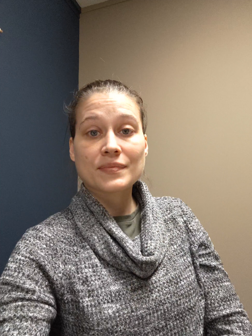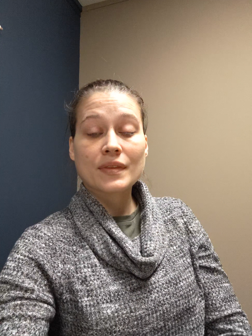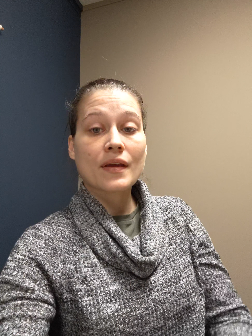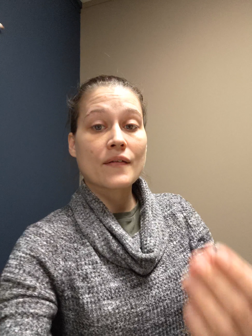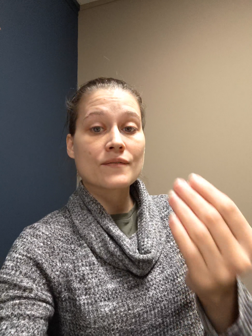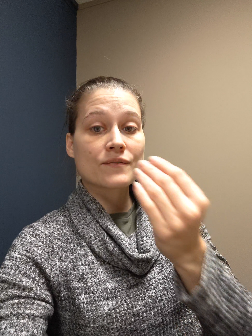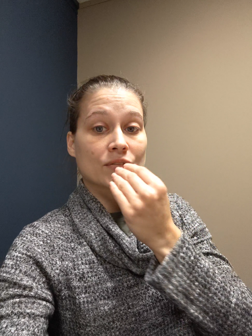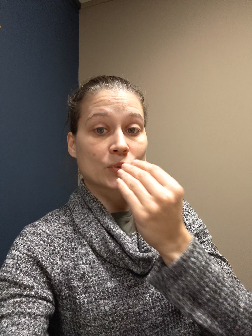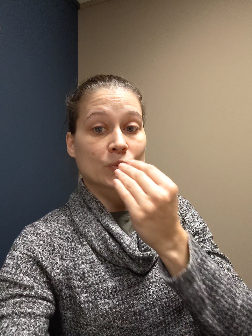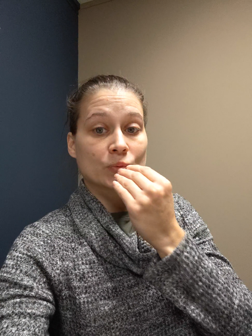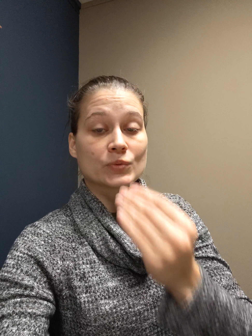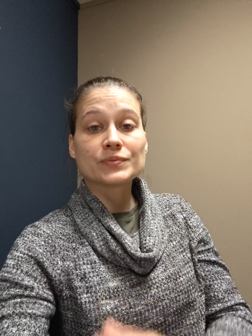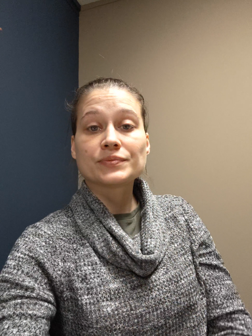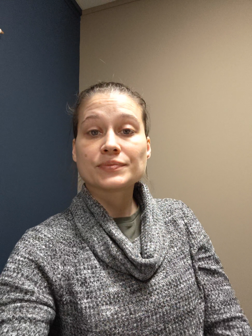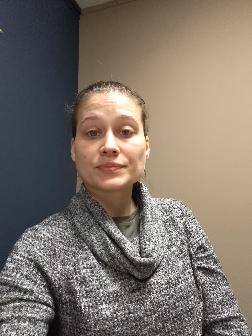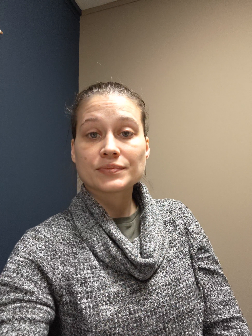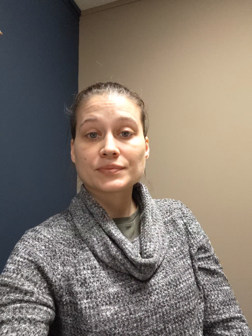food